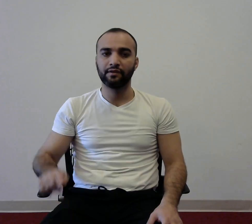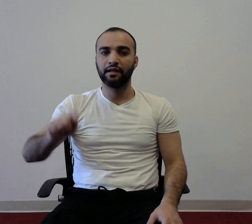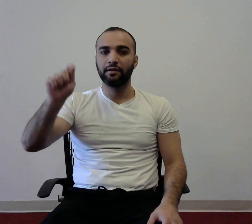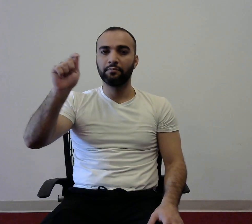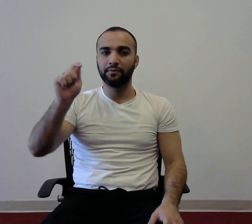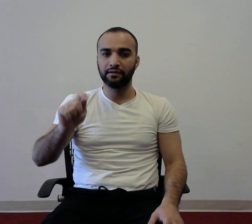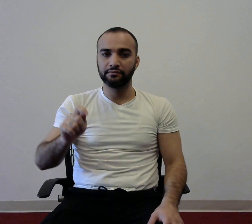bazar